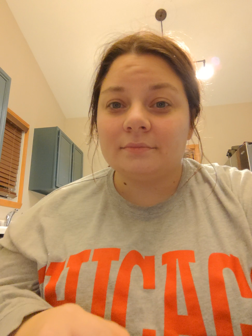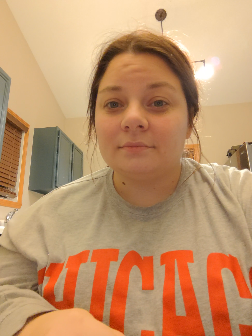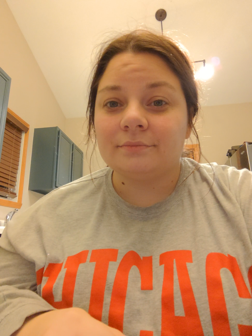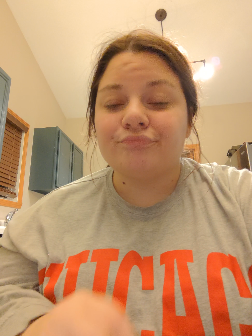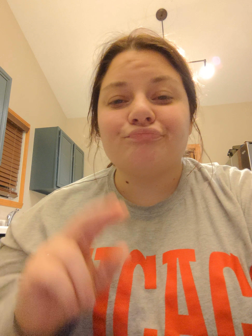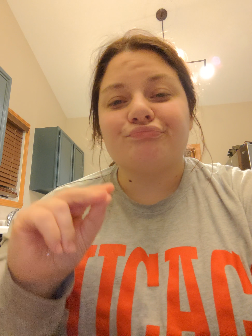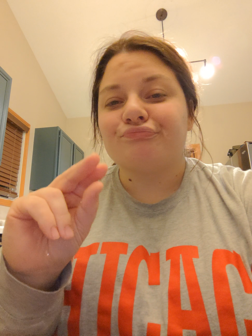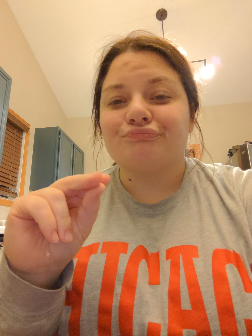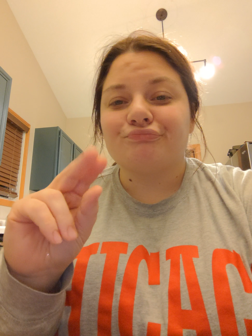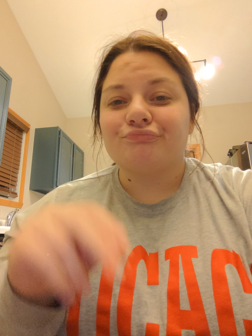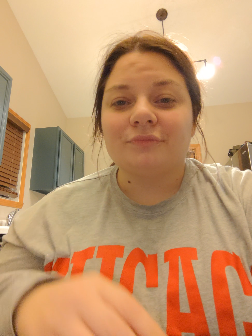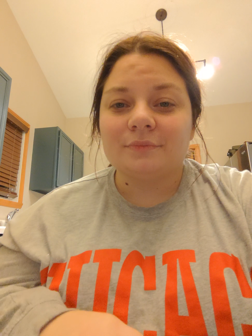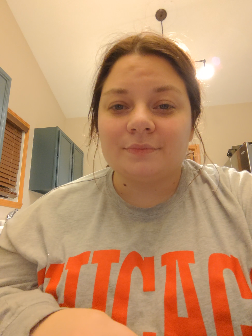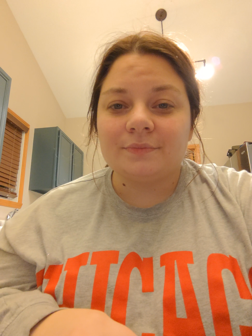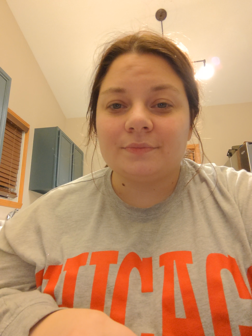no